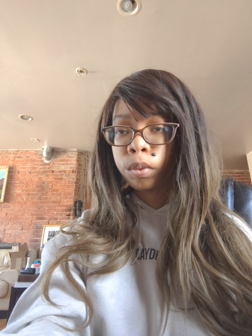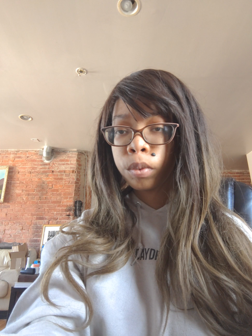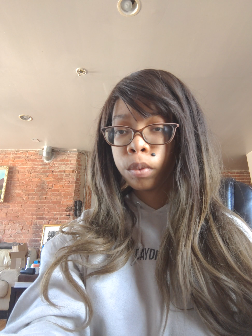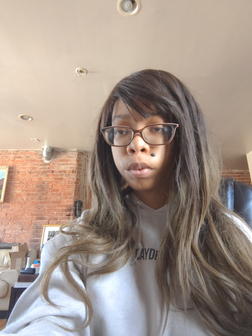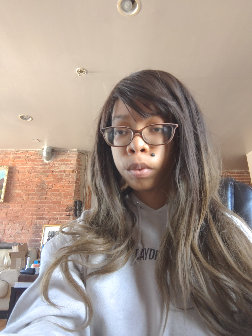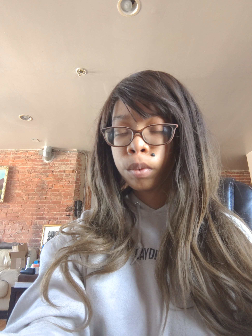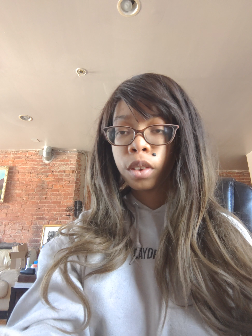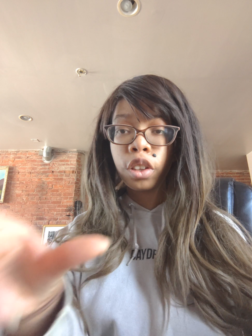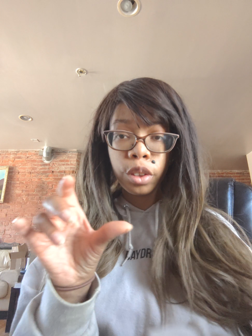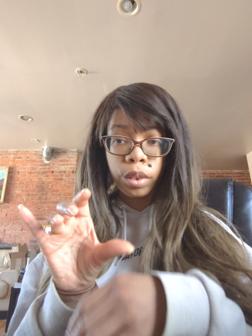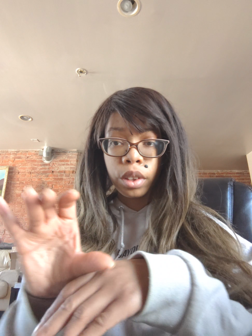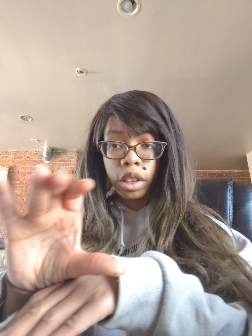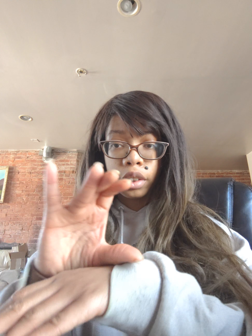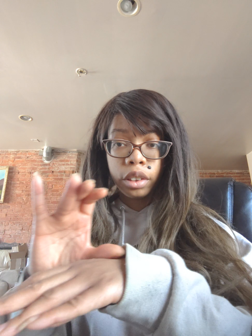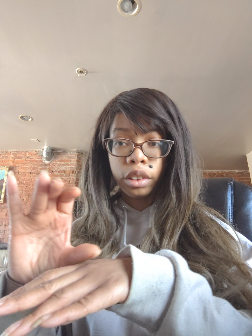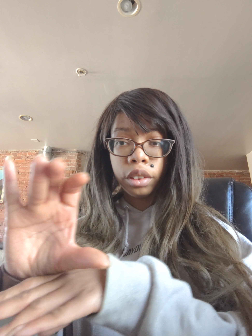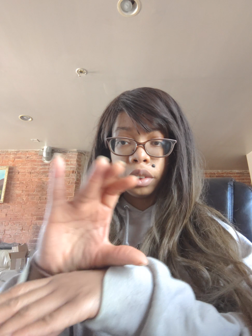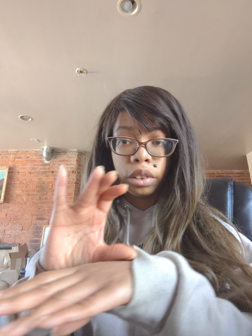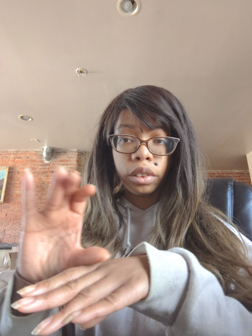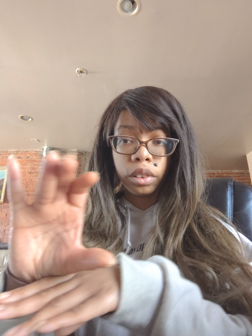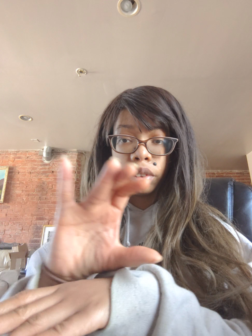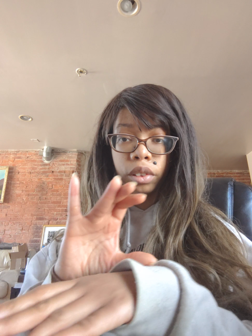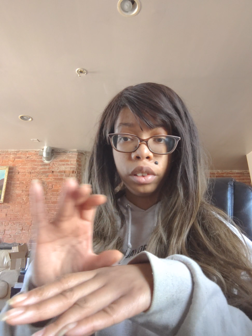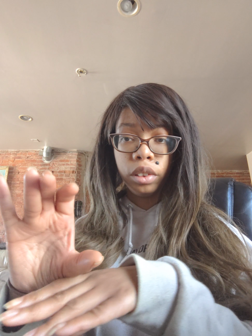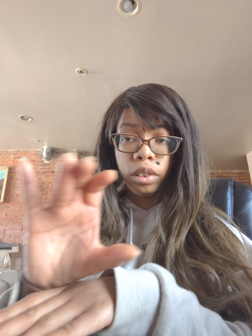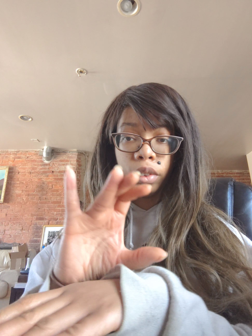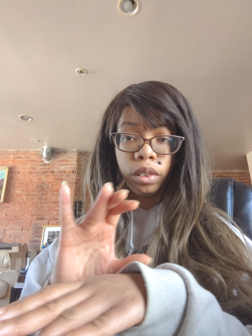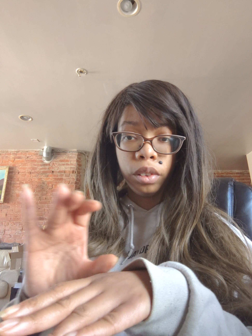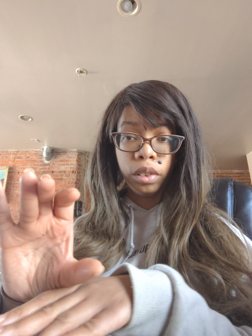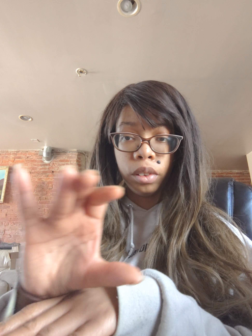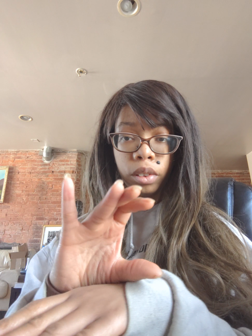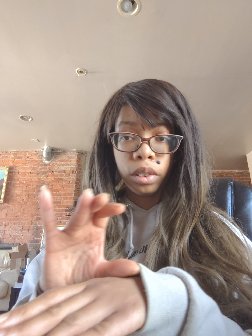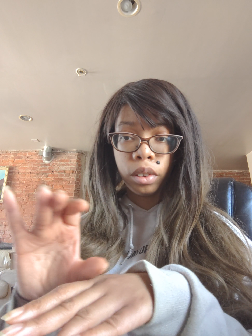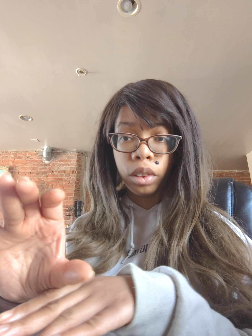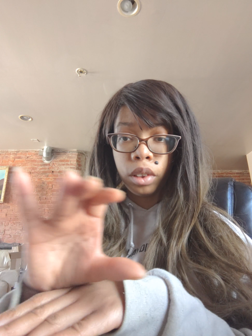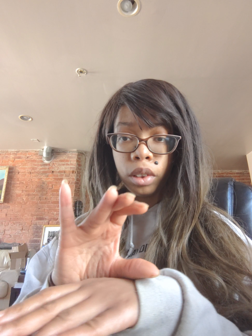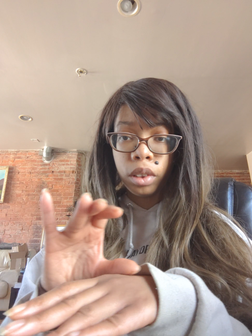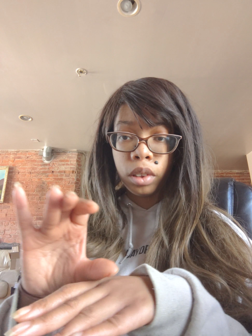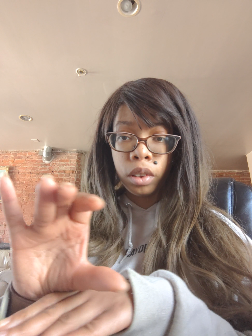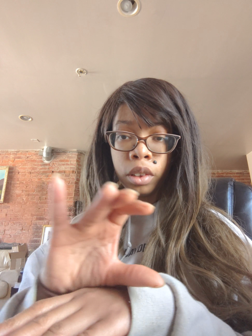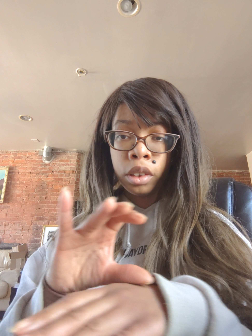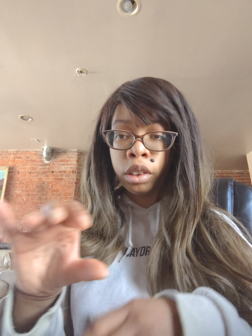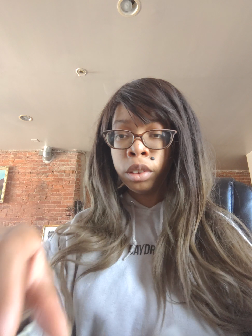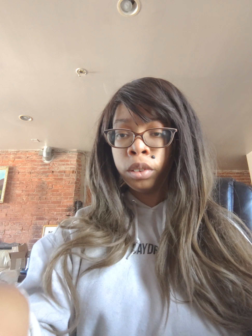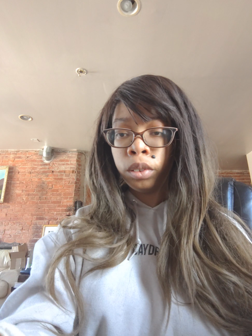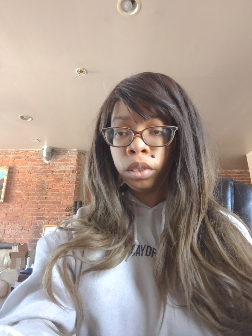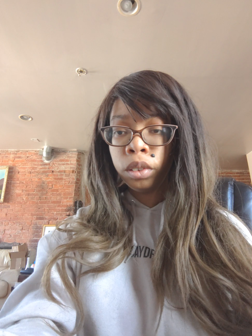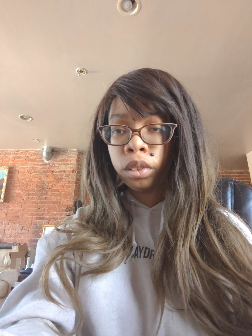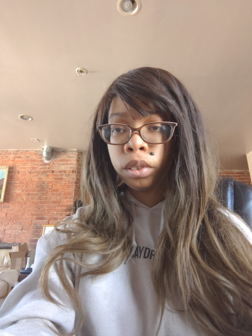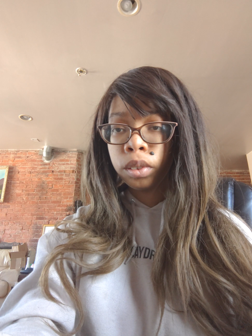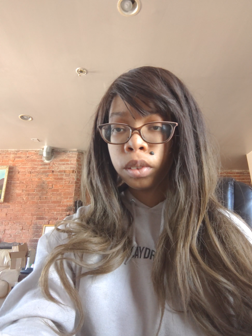chocolate